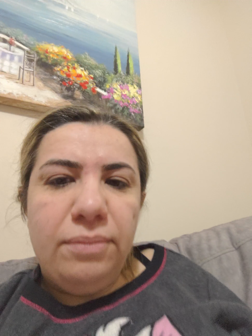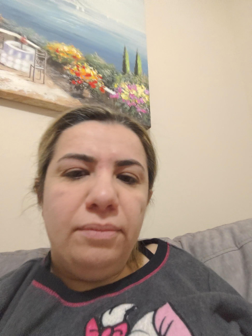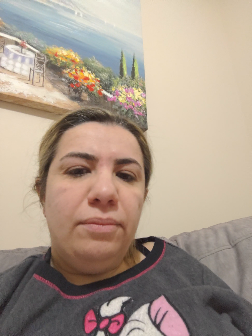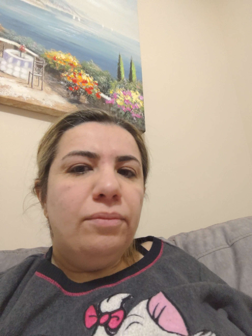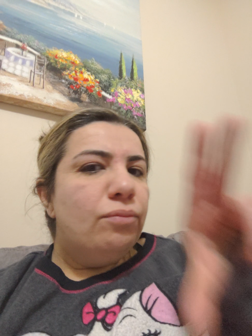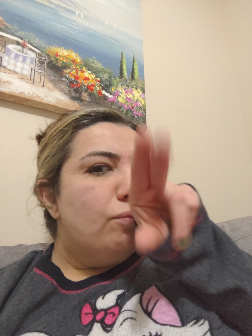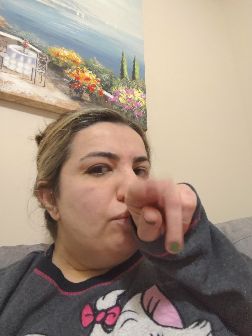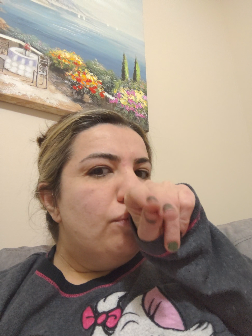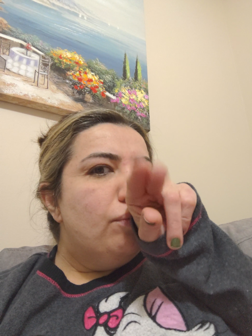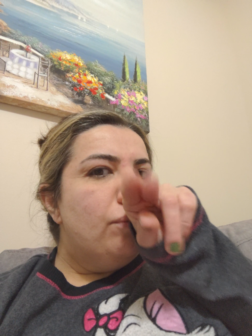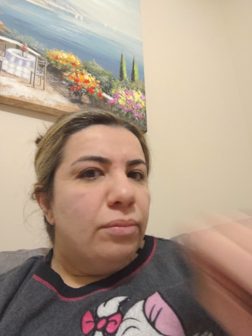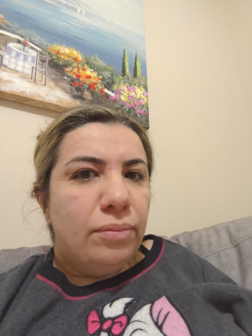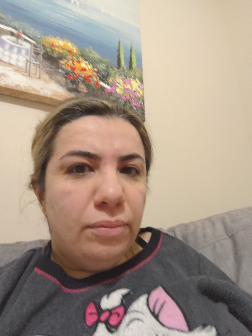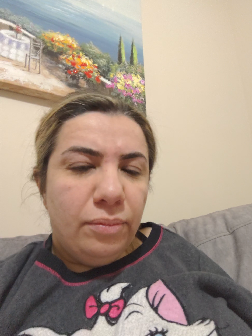duck